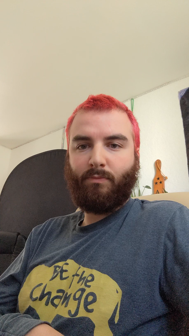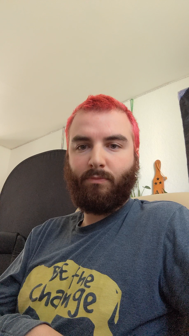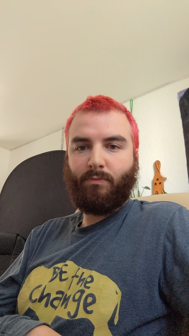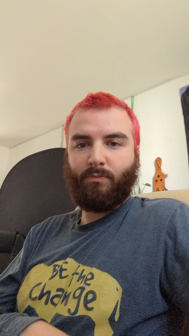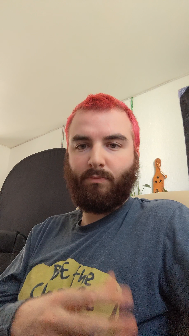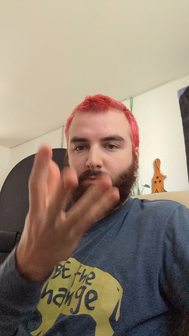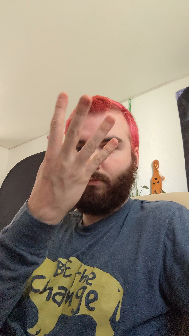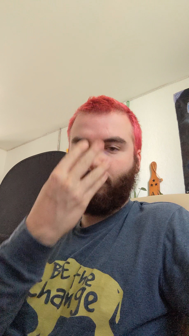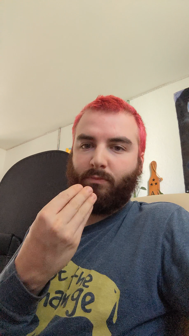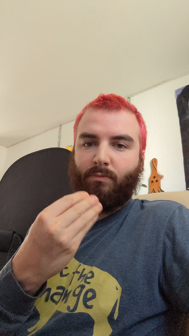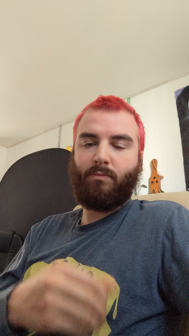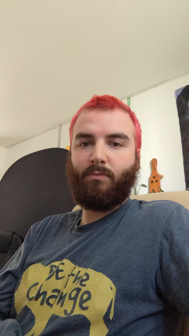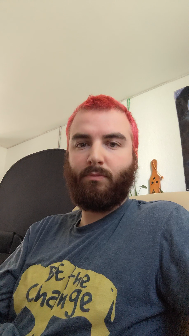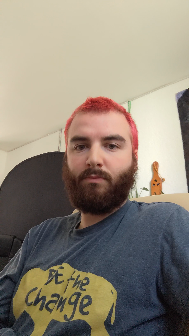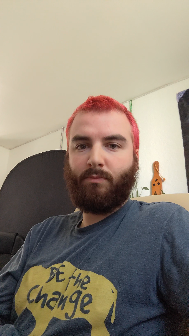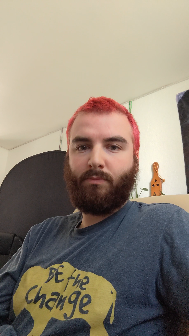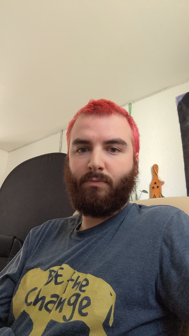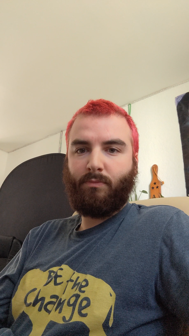asleep